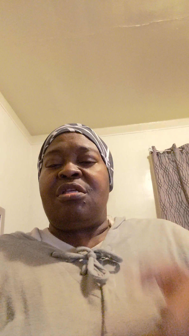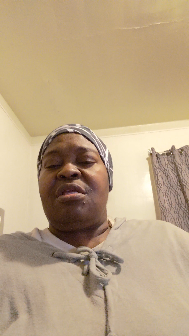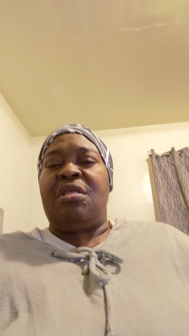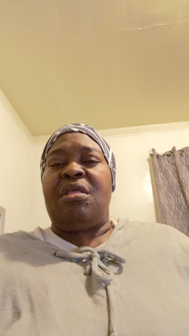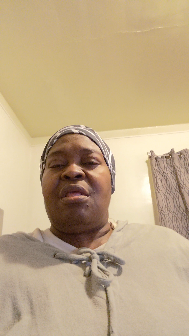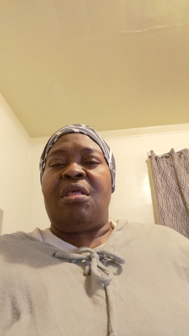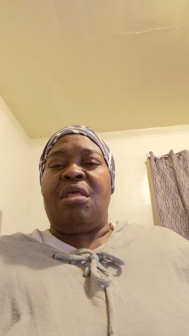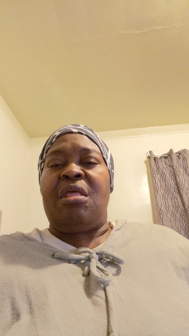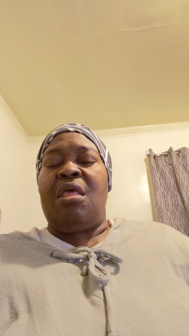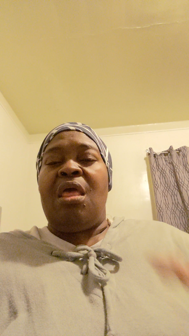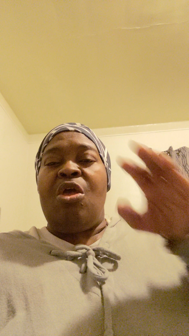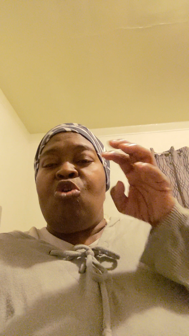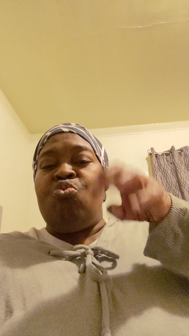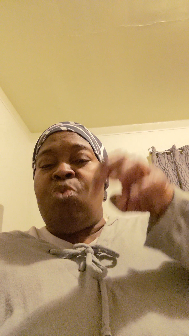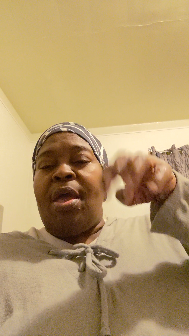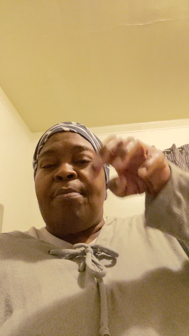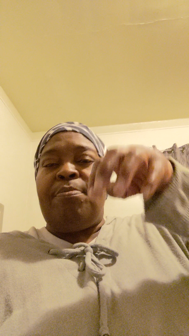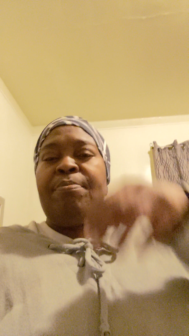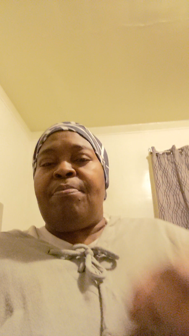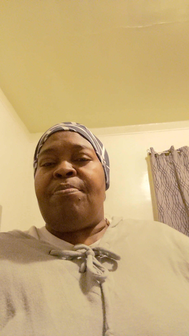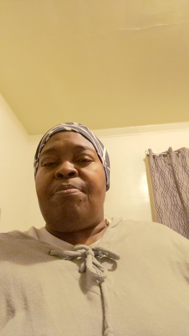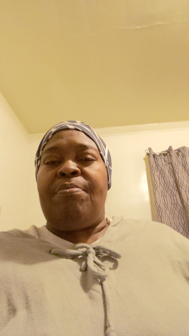grapes